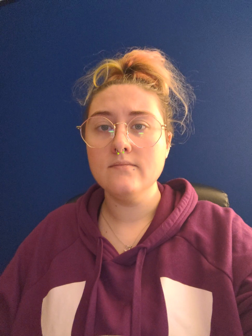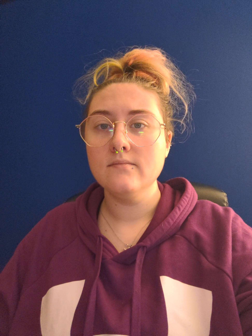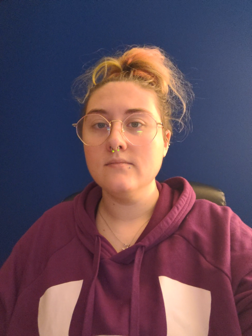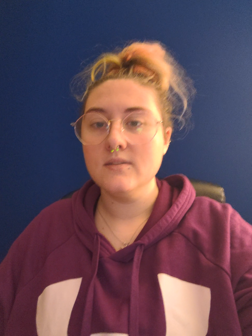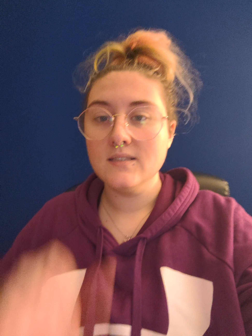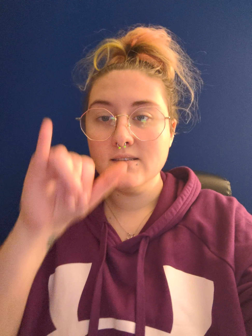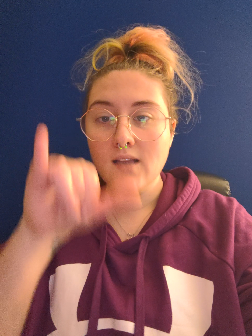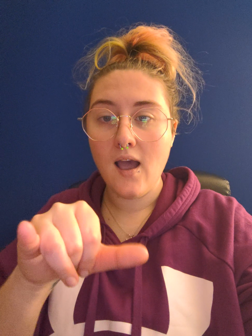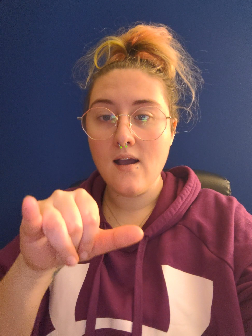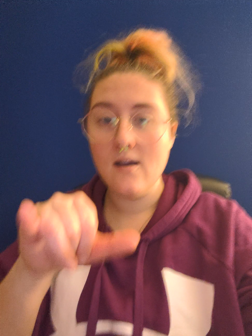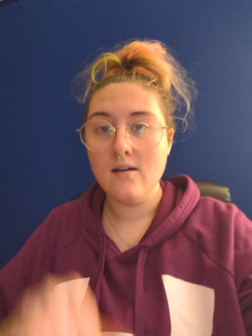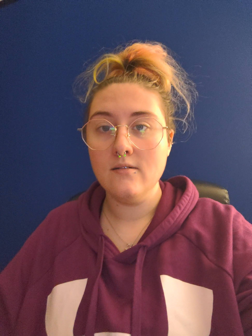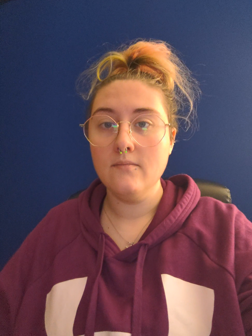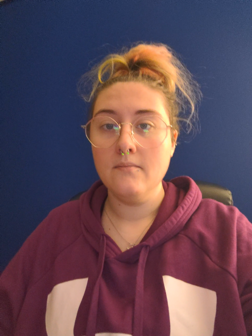stay